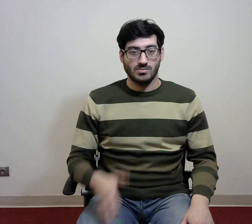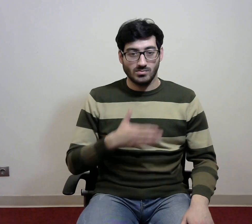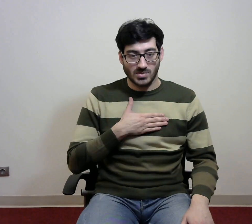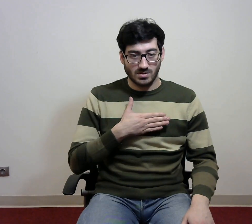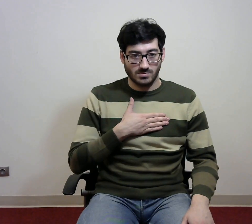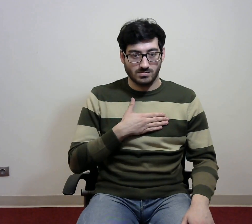mən